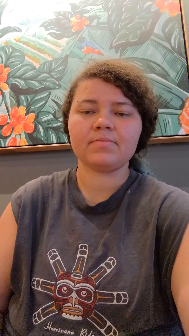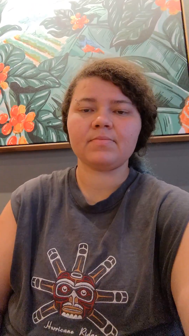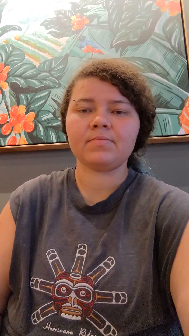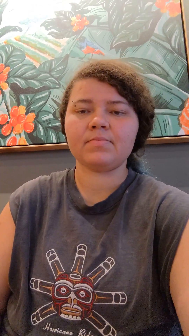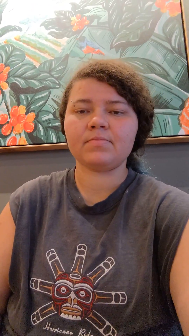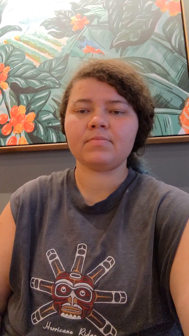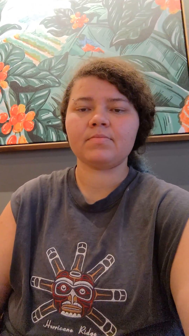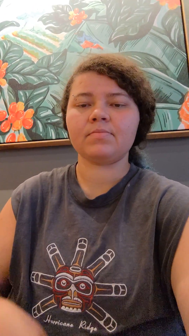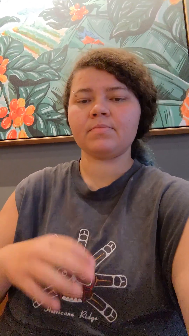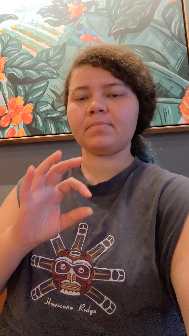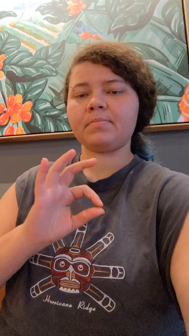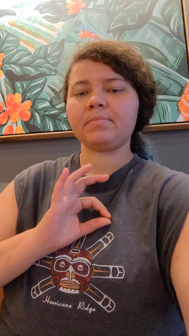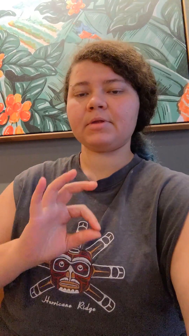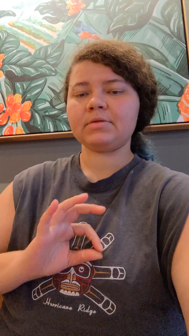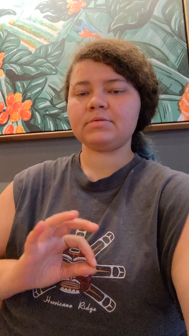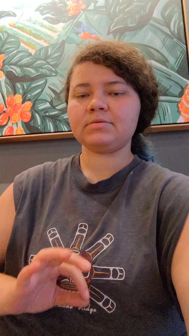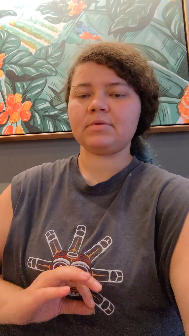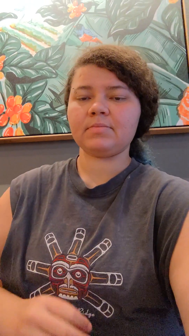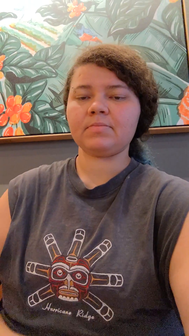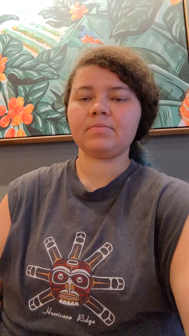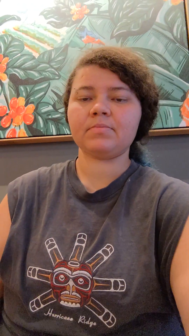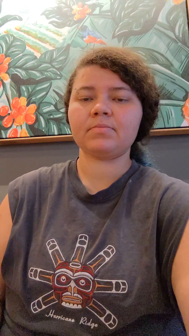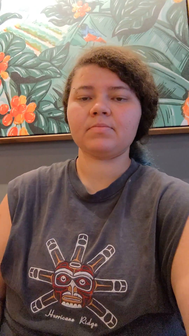button